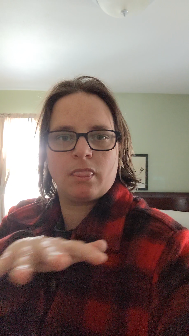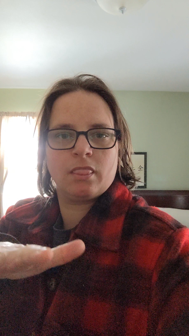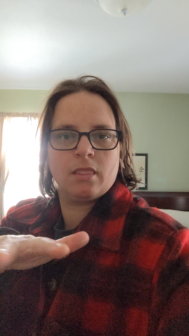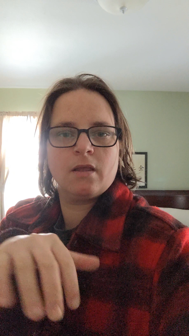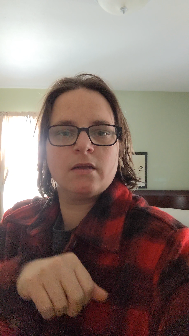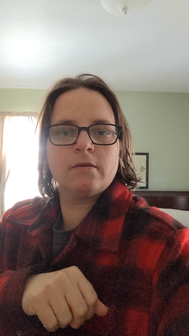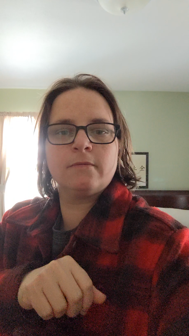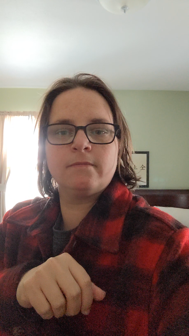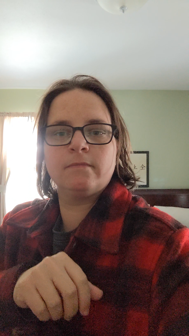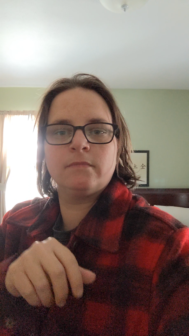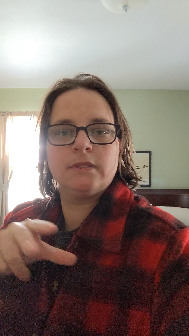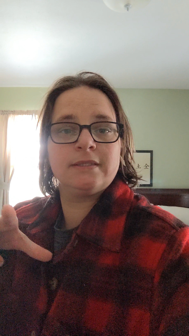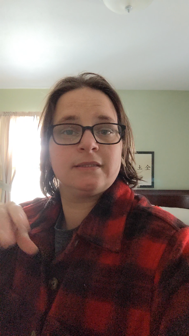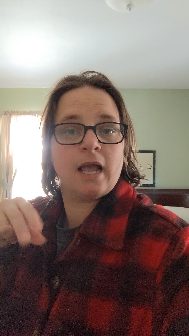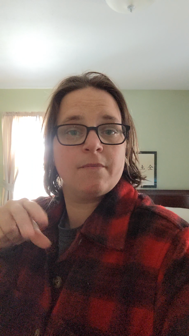diaper